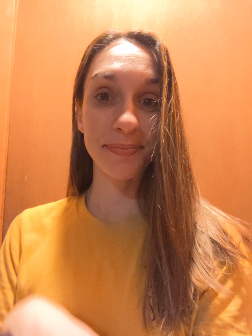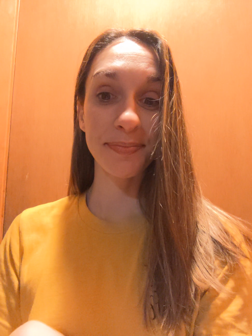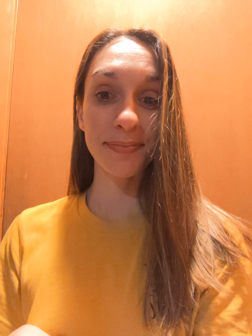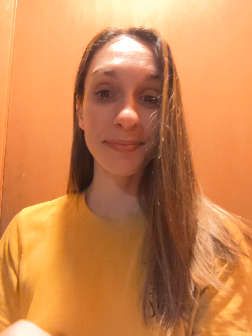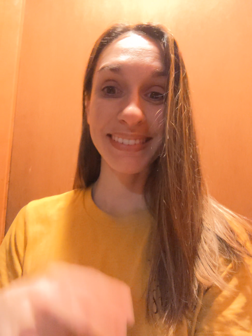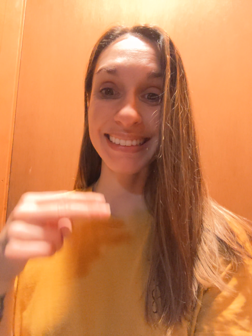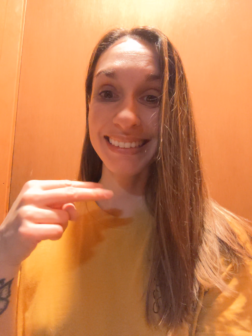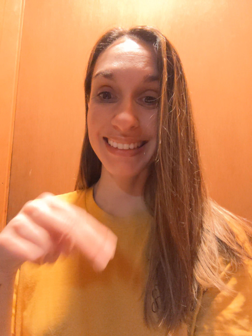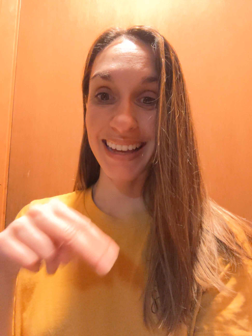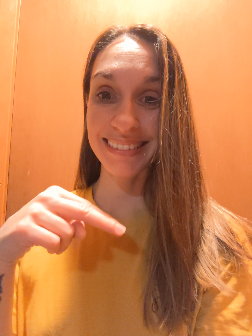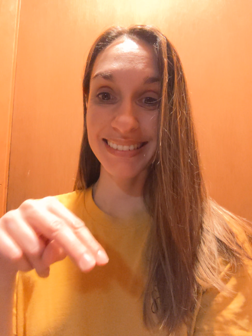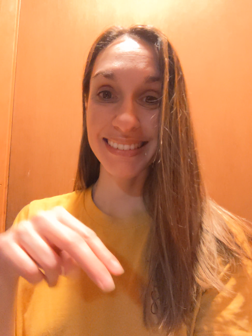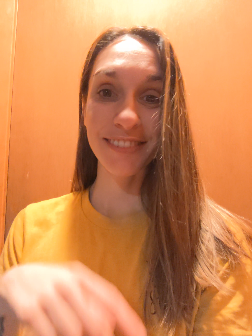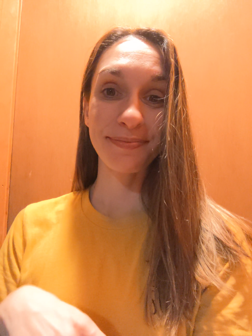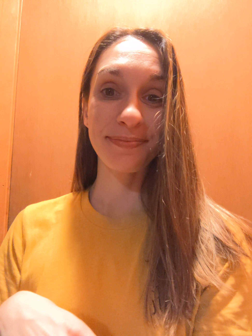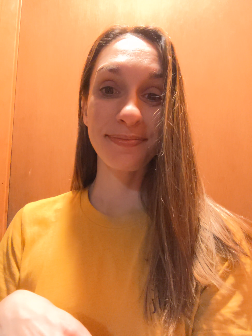dance